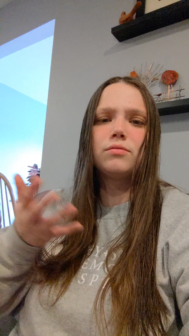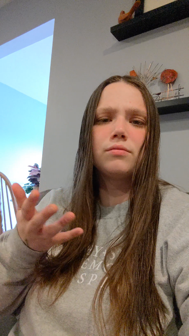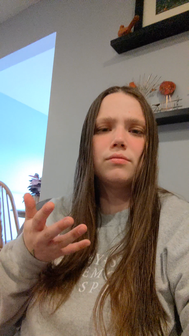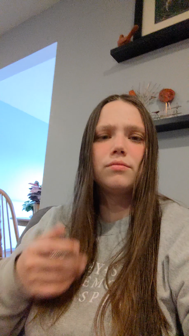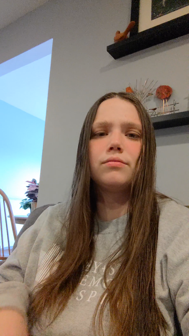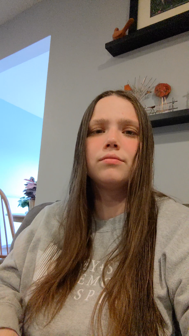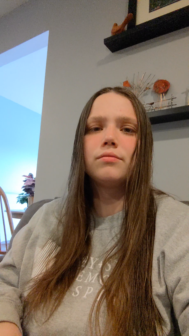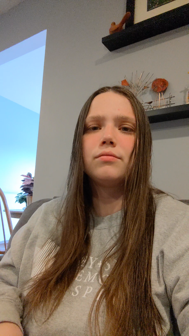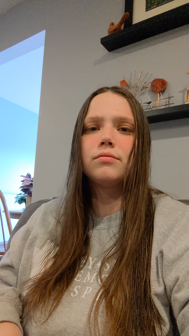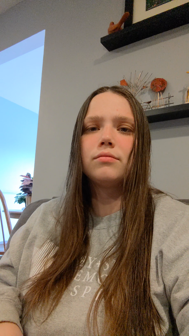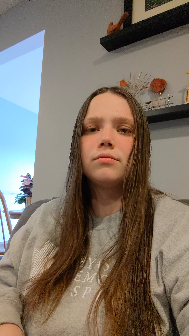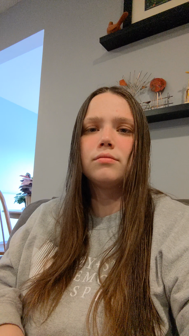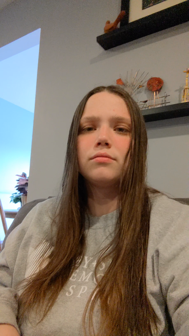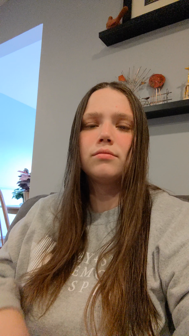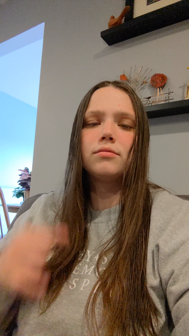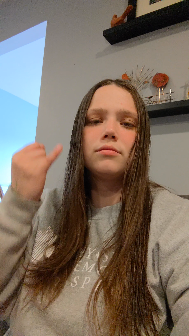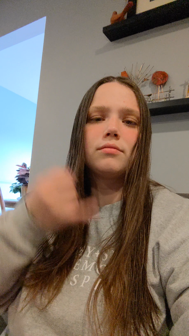last